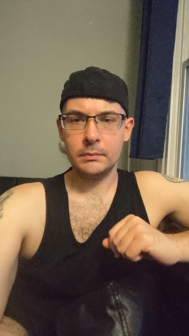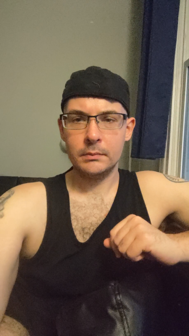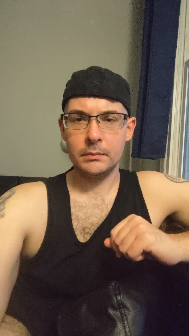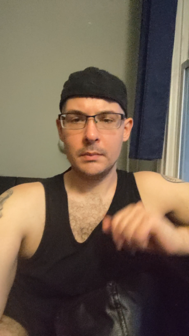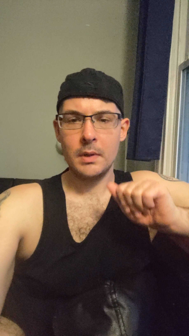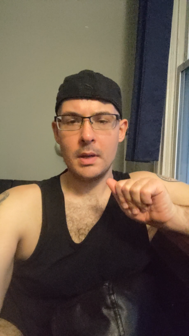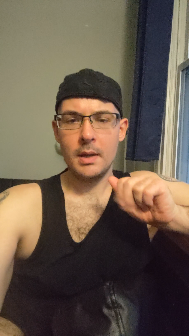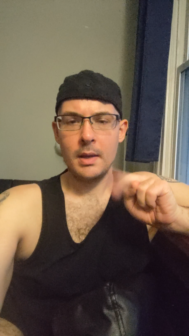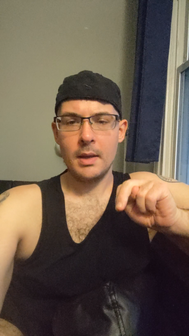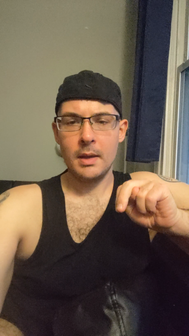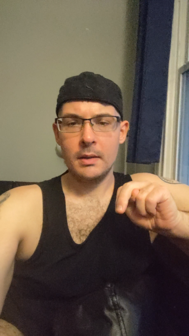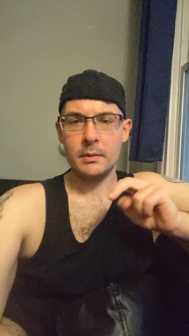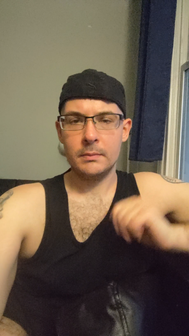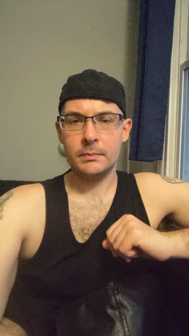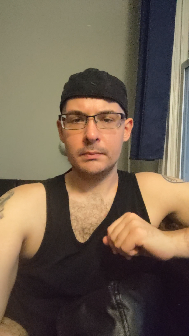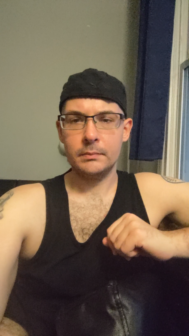an